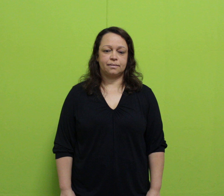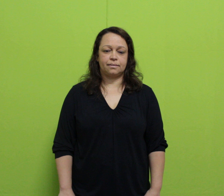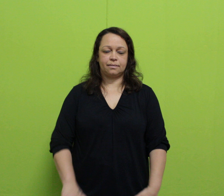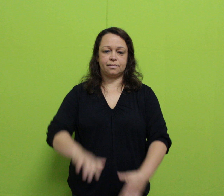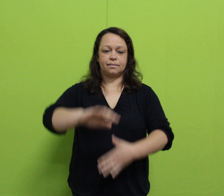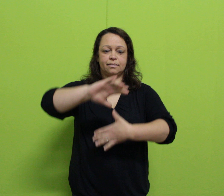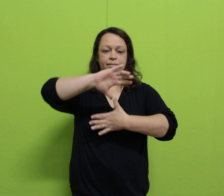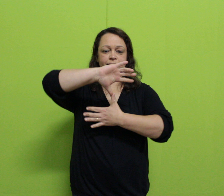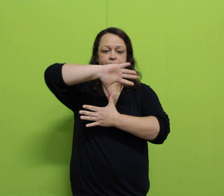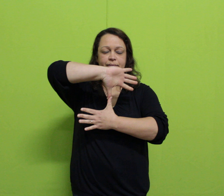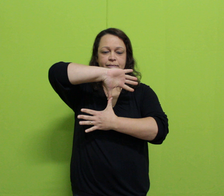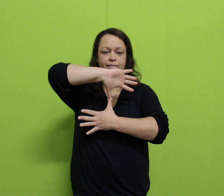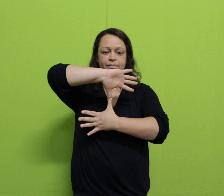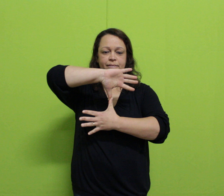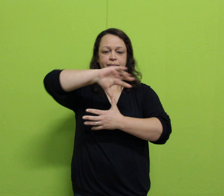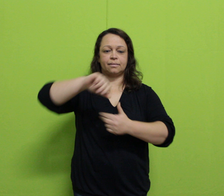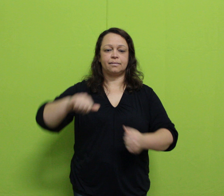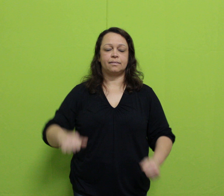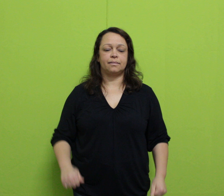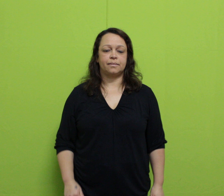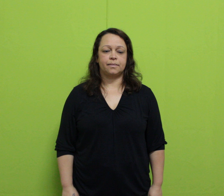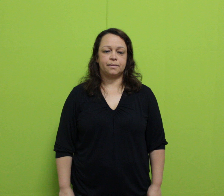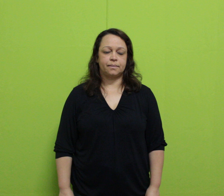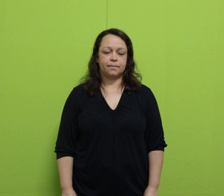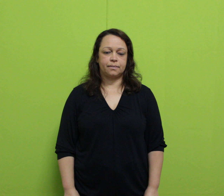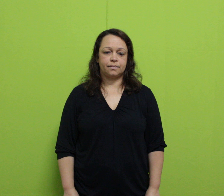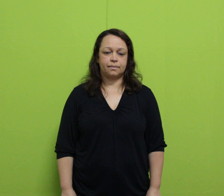América